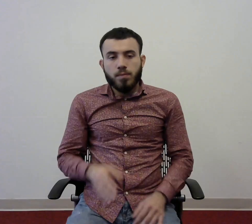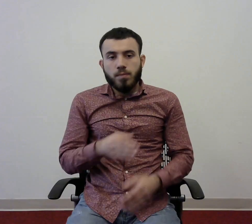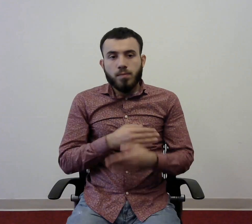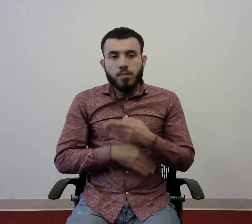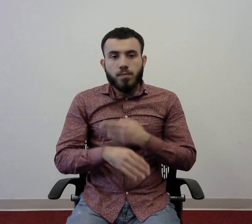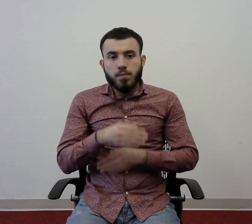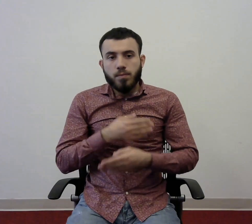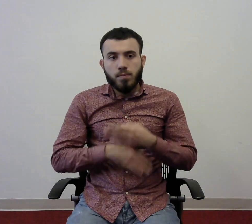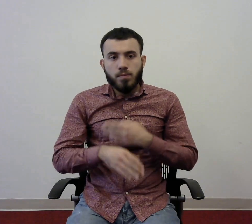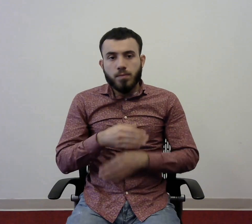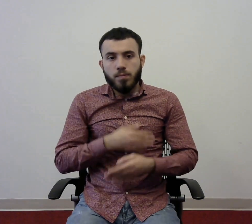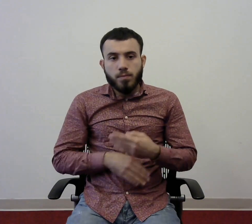əlil